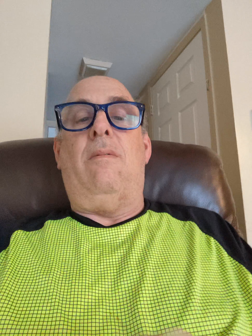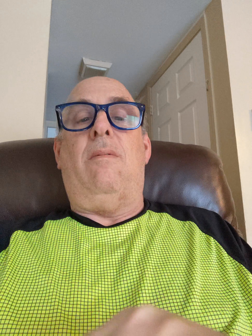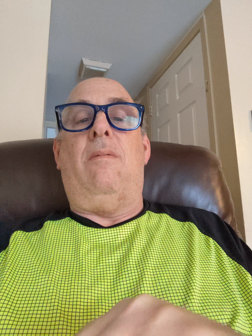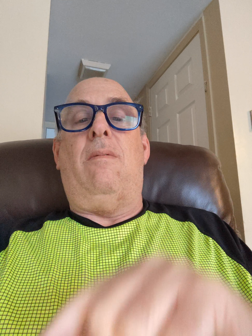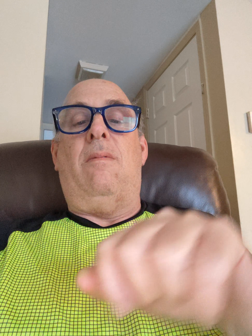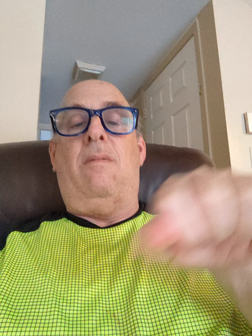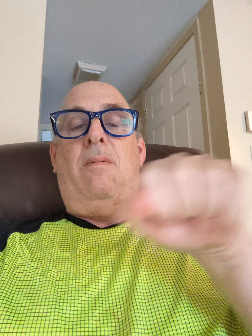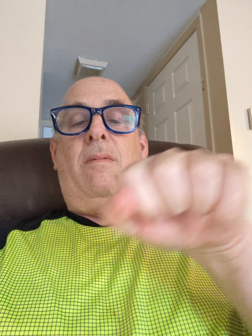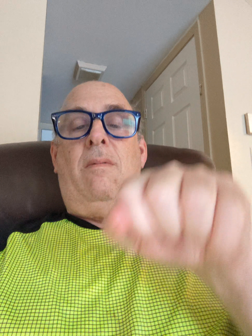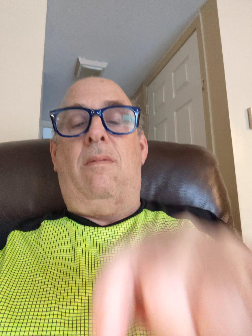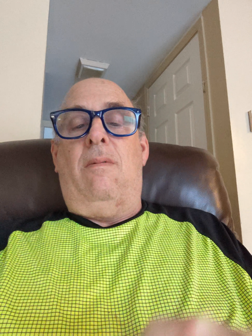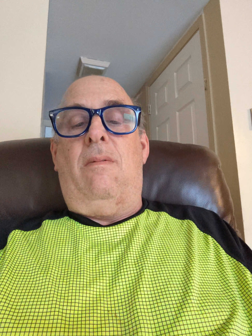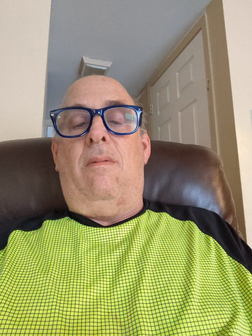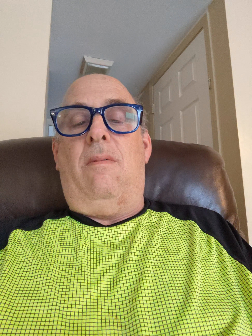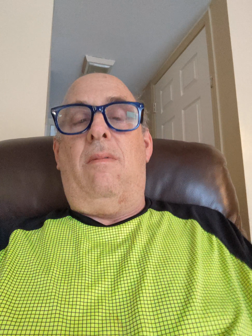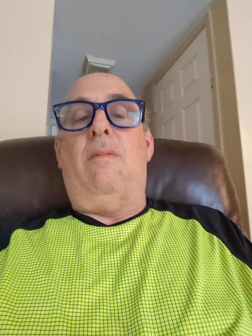shoe